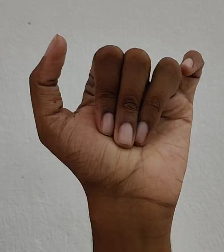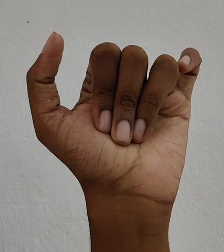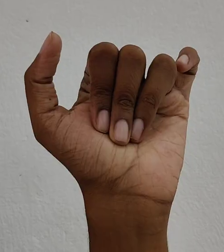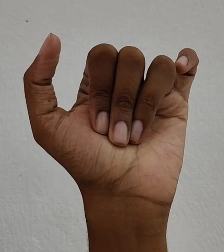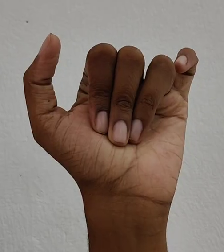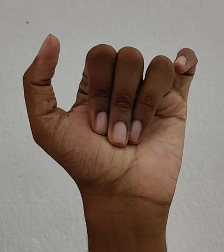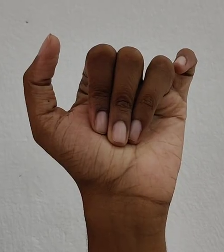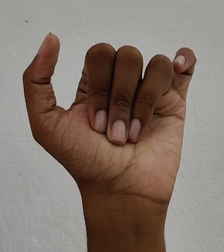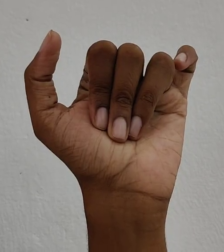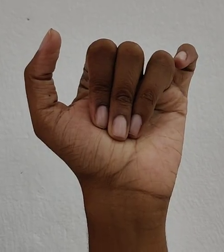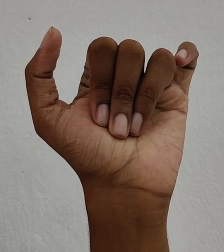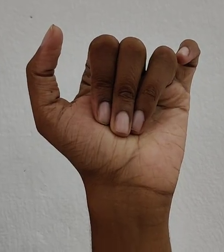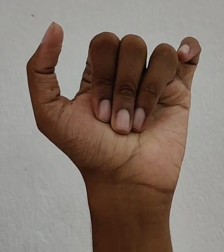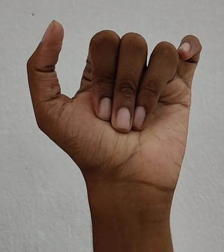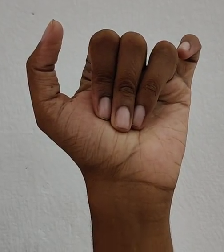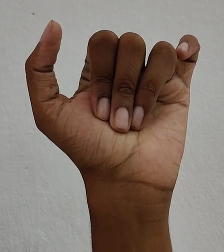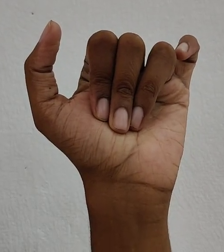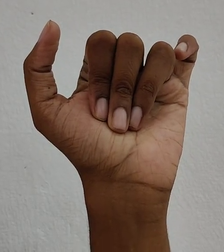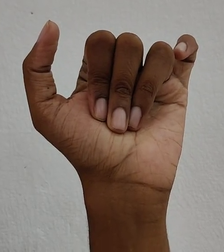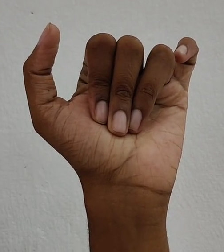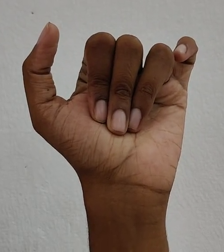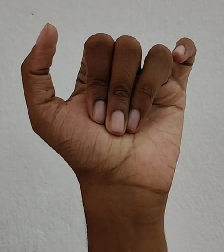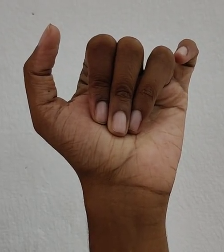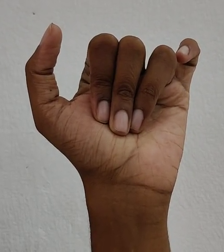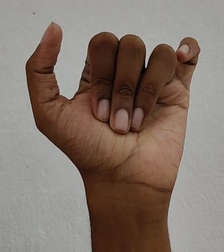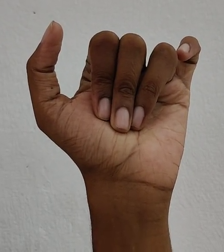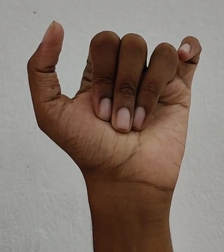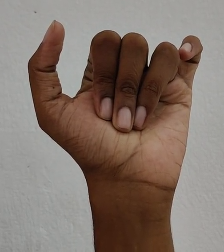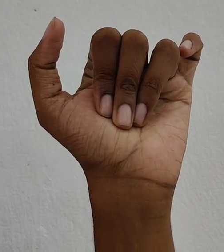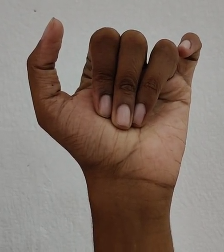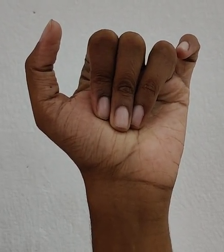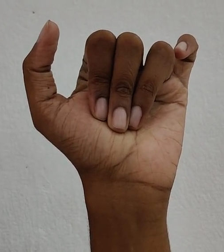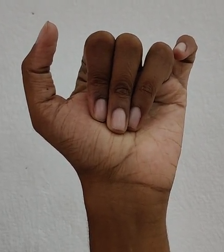ഋ